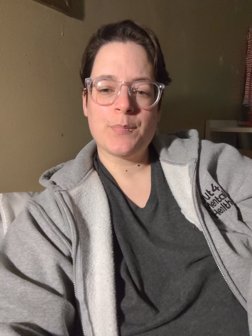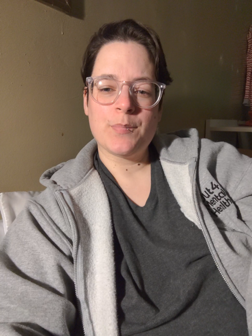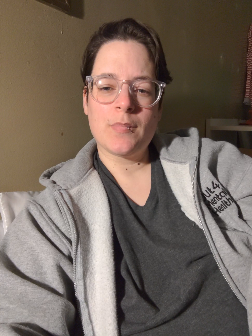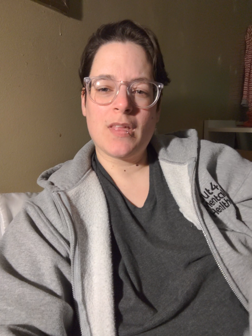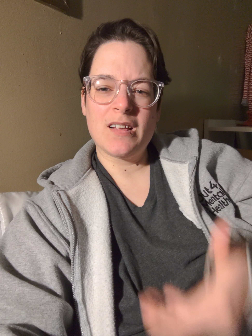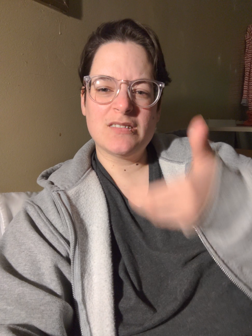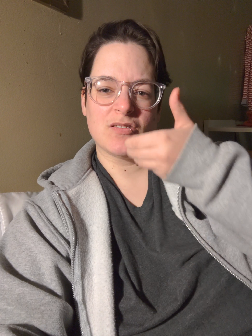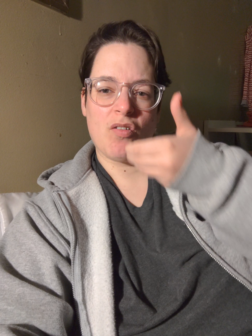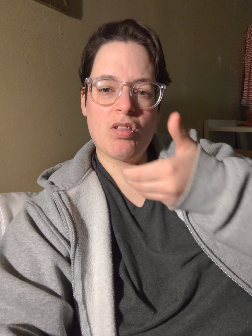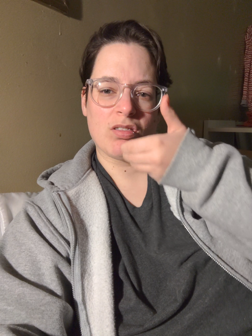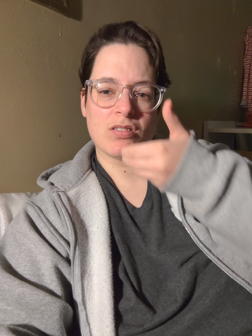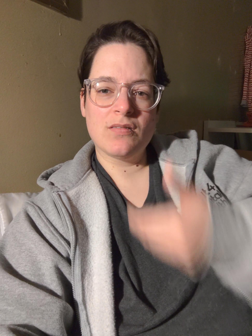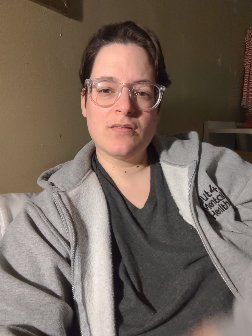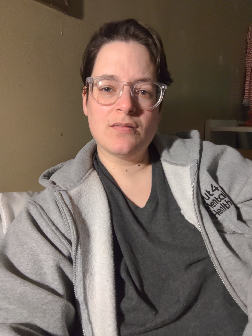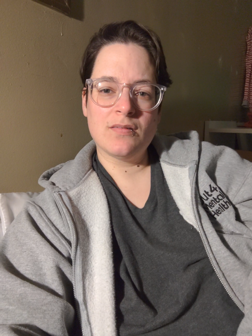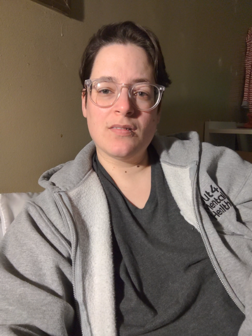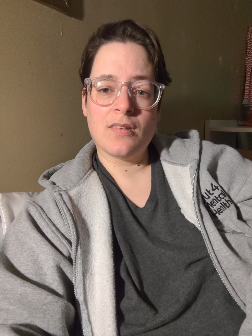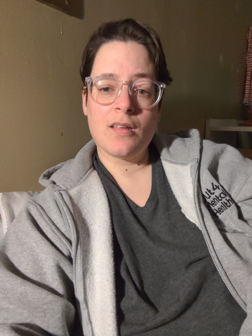cereal